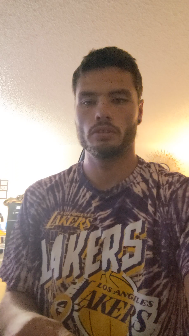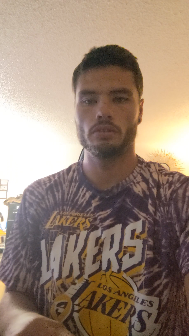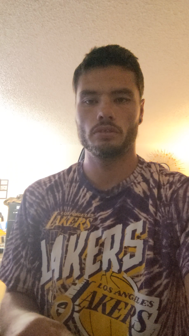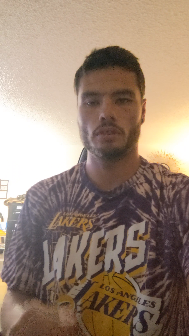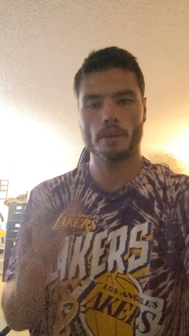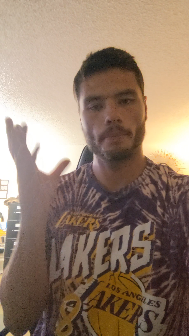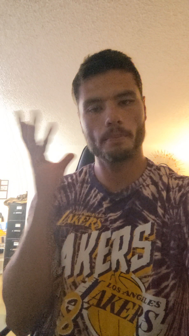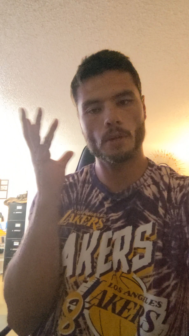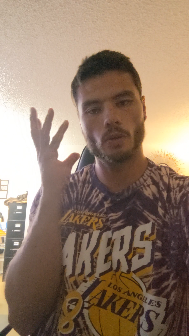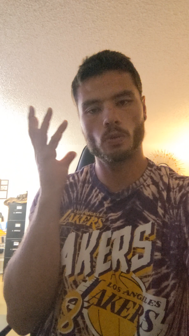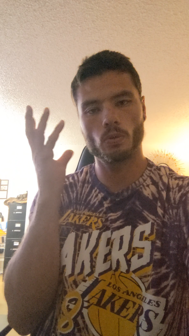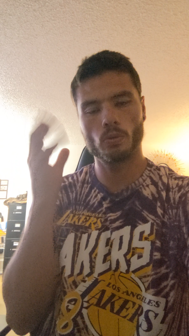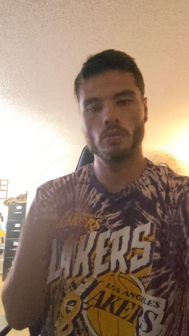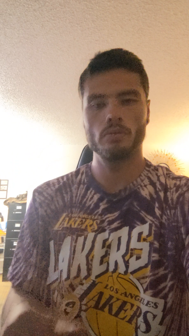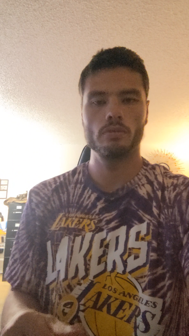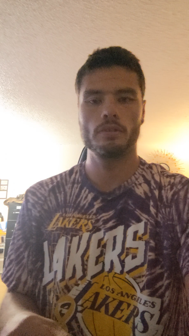pillow